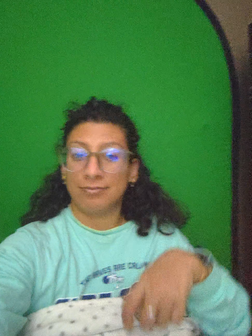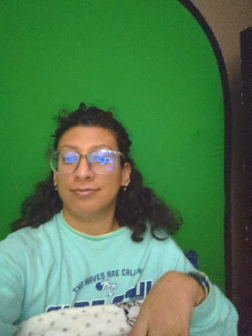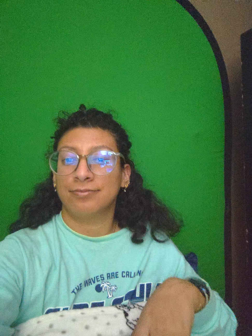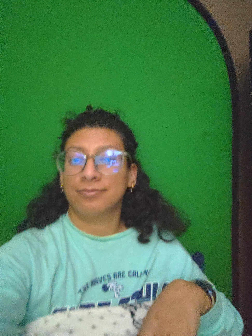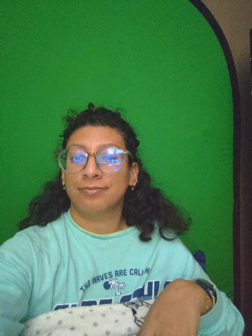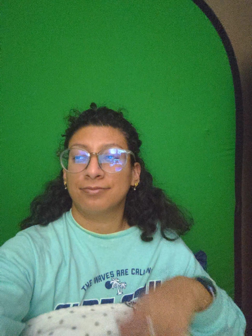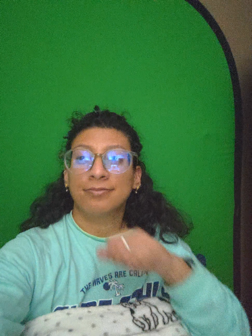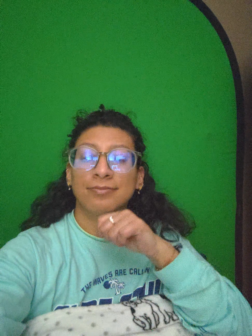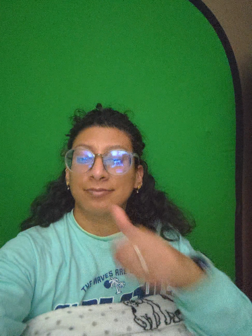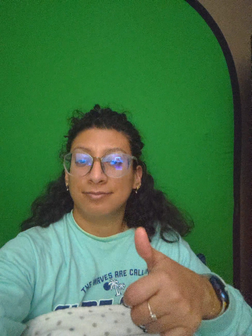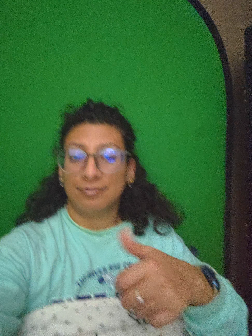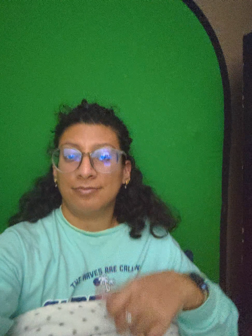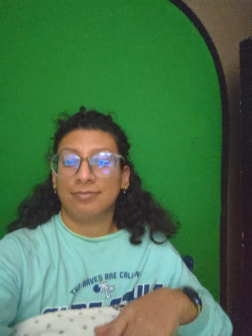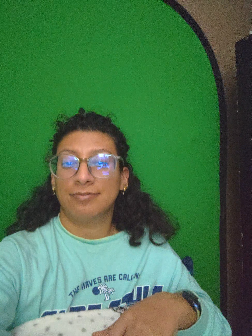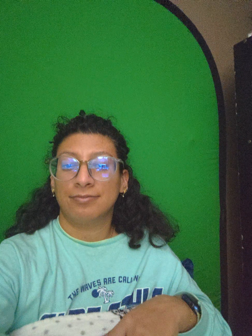not